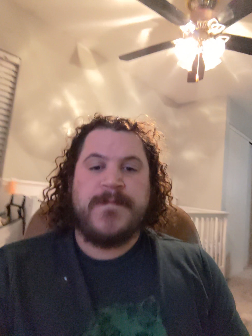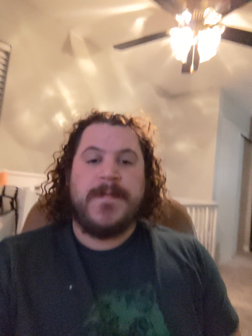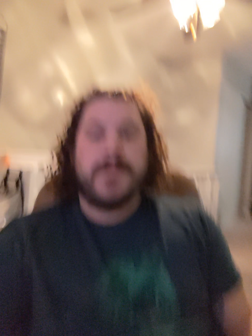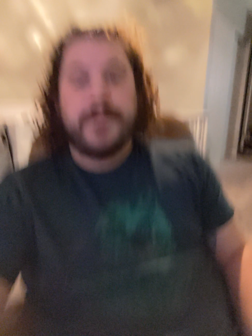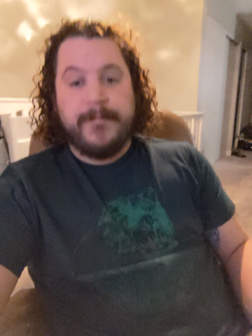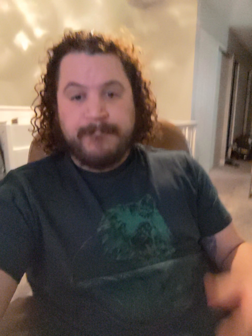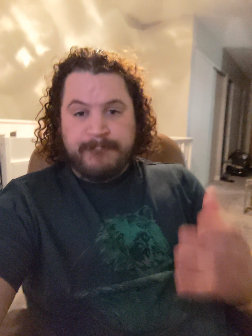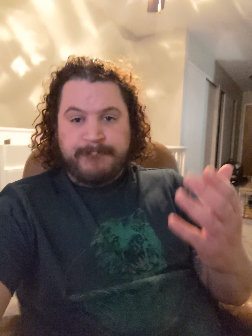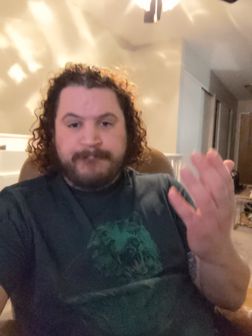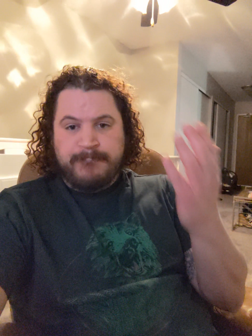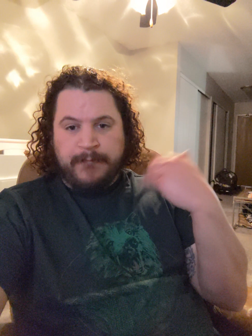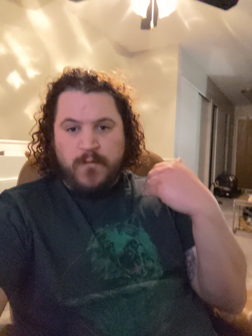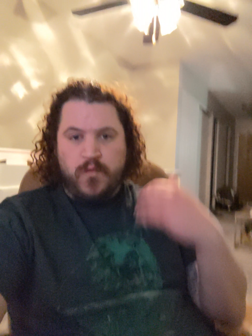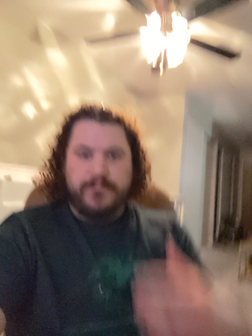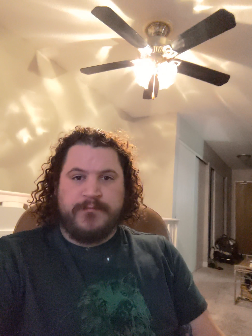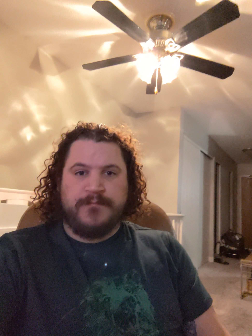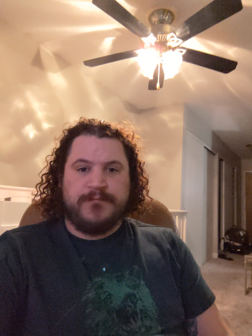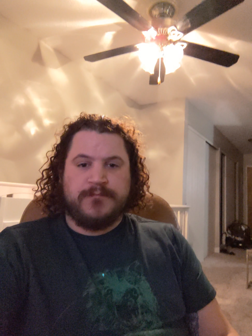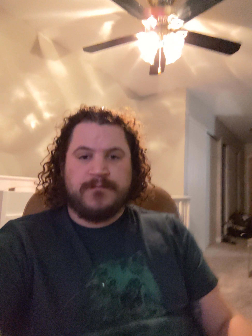before